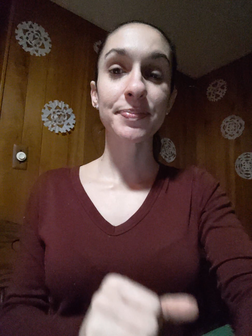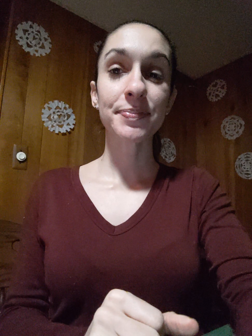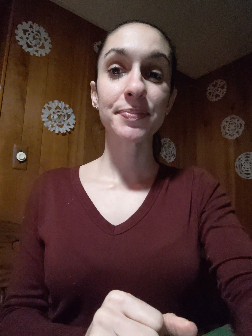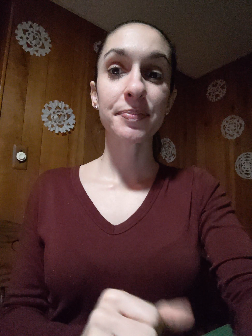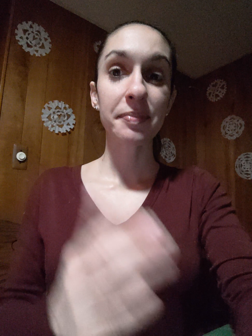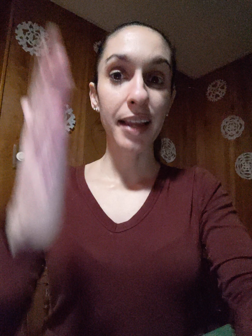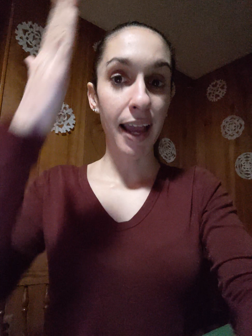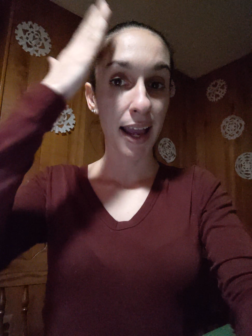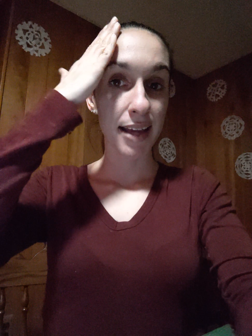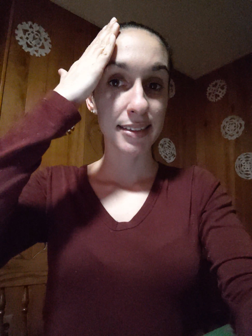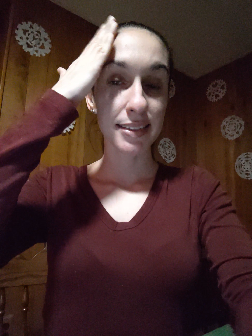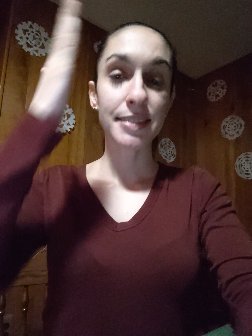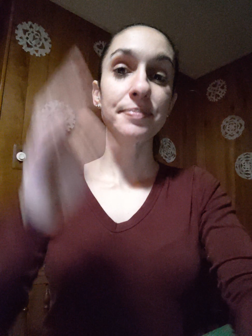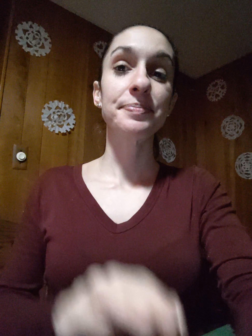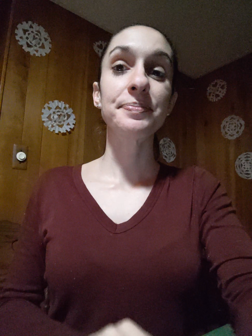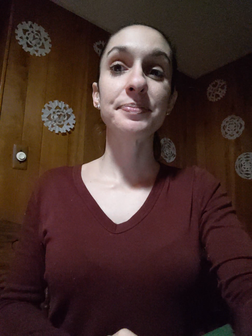hat